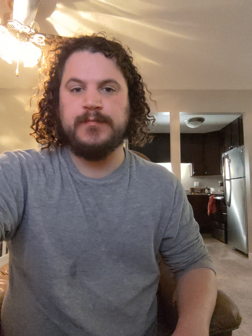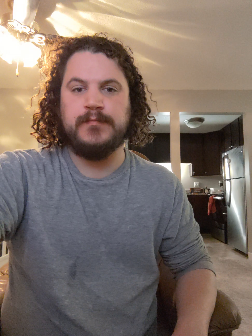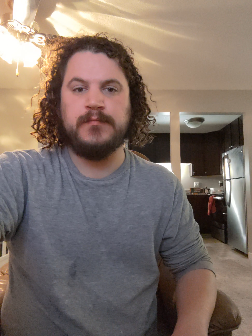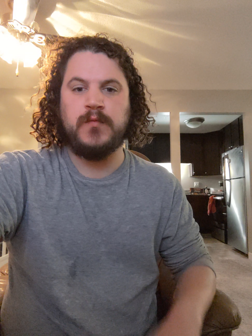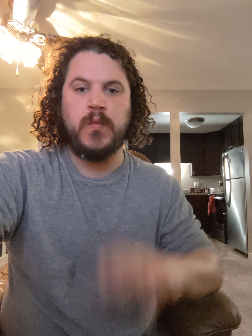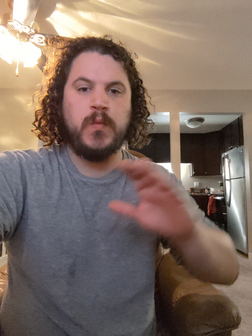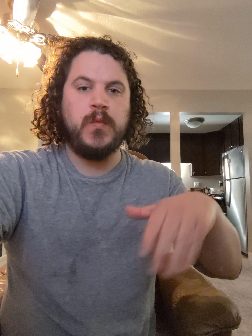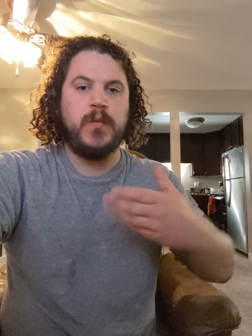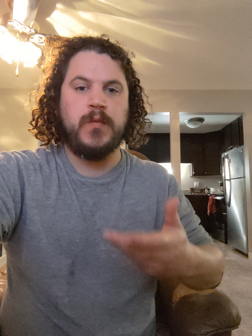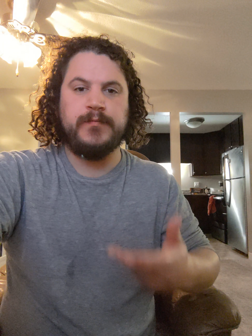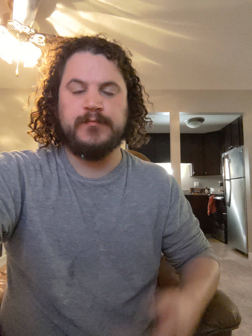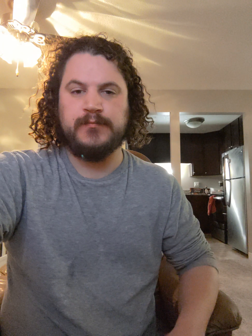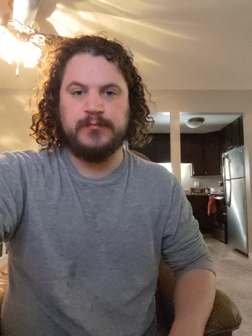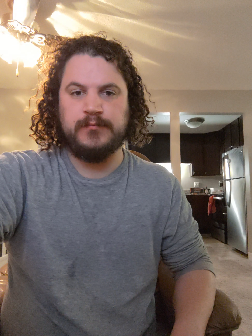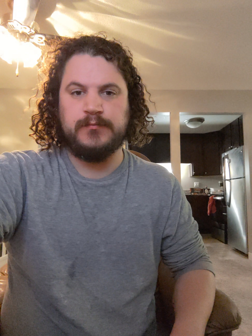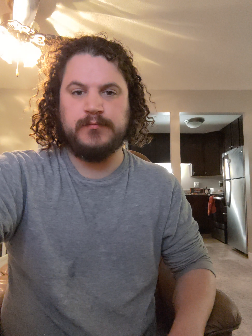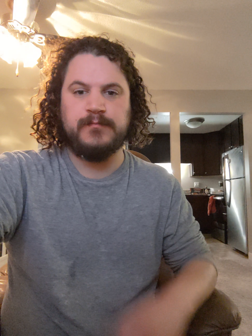all